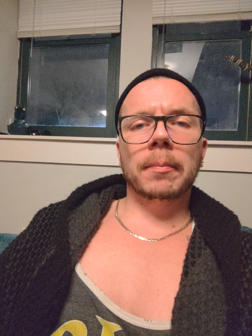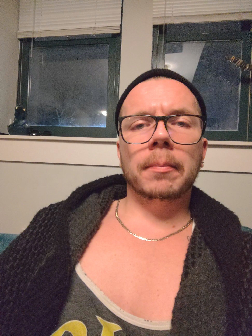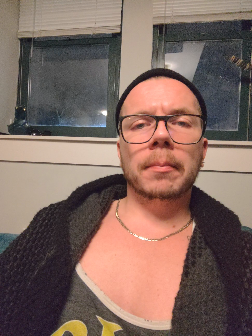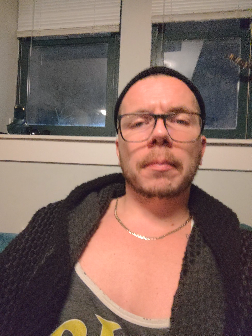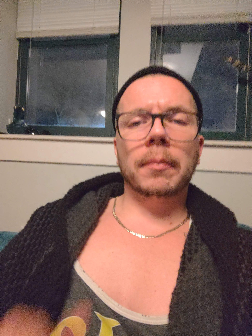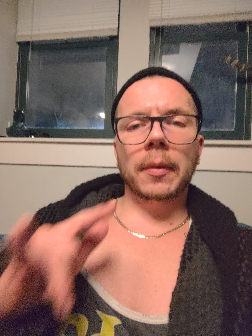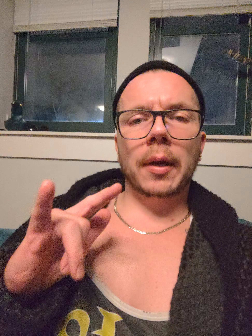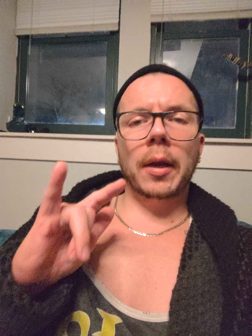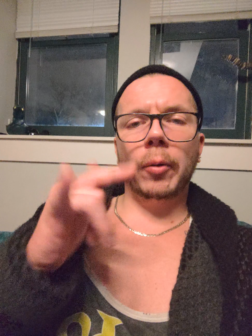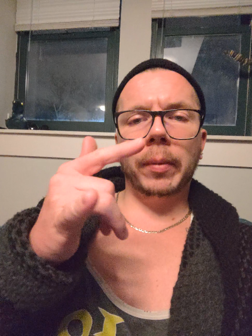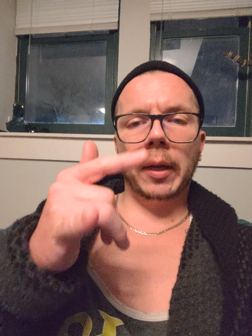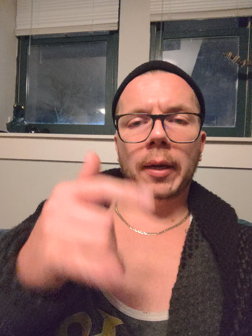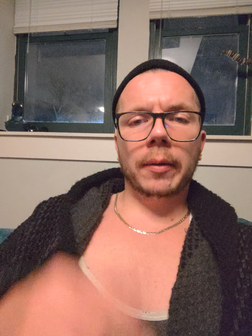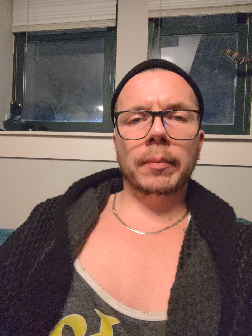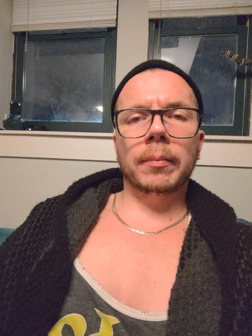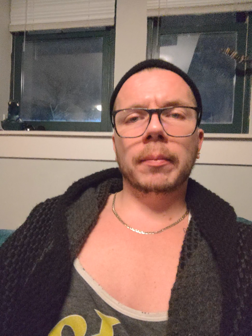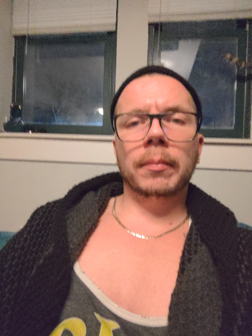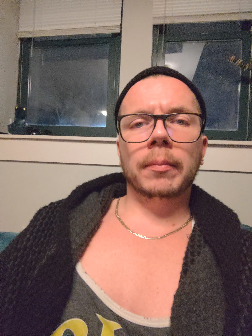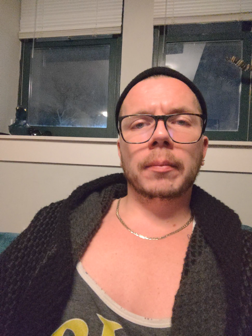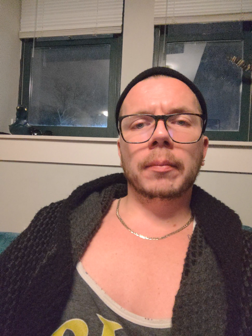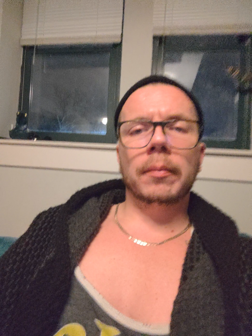airplane